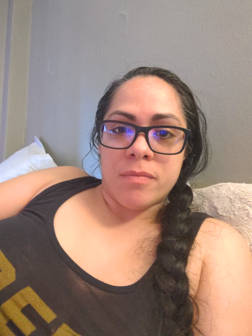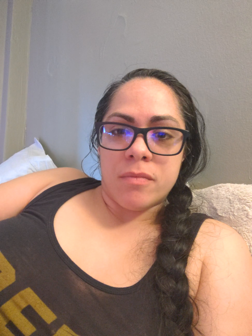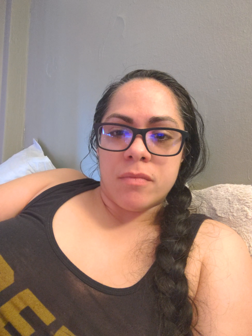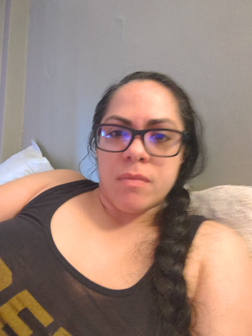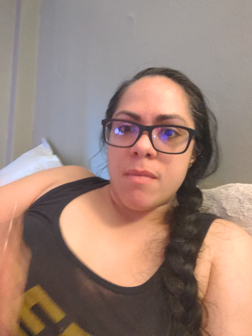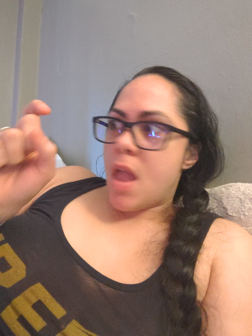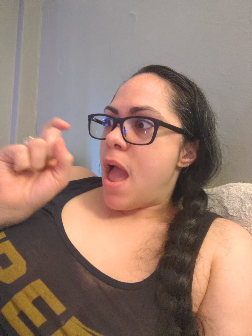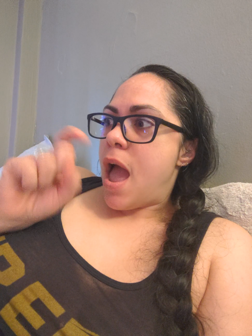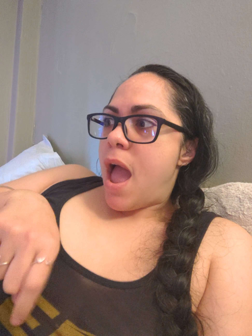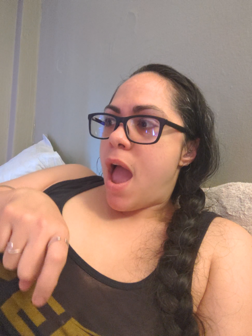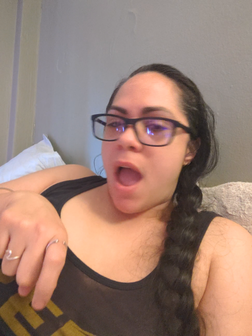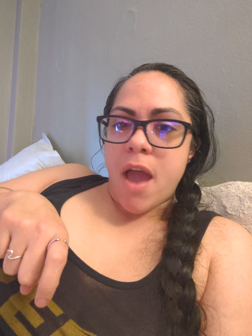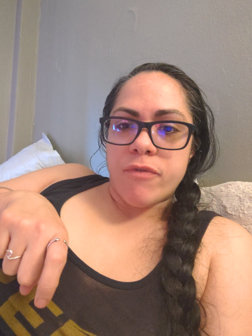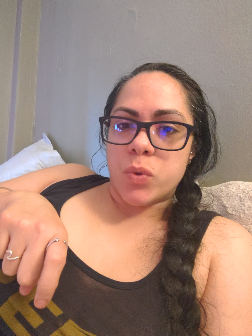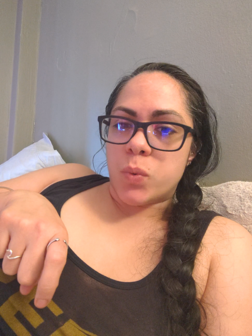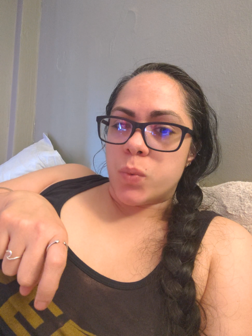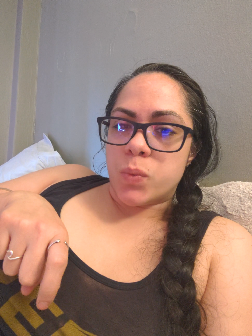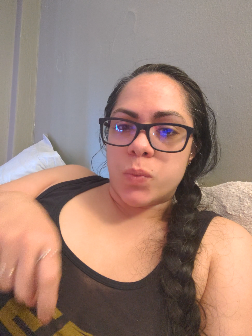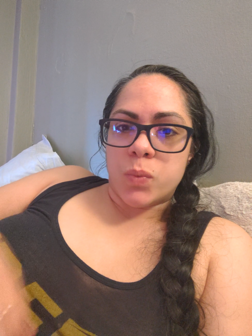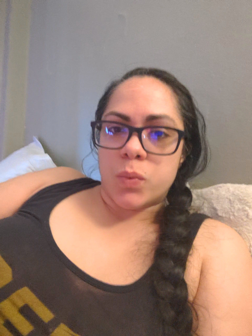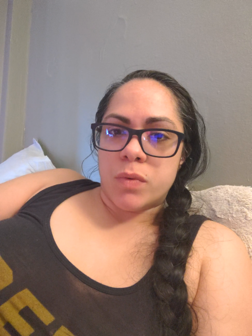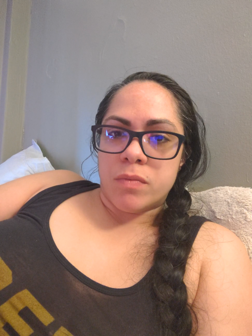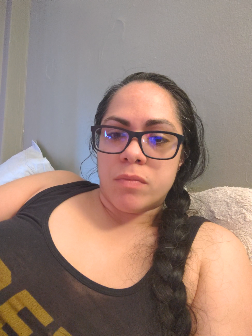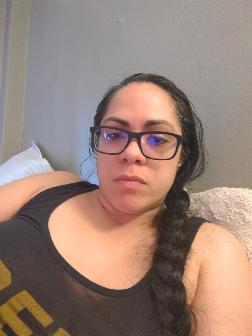have to